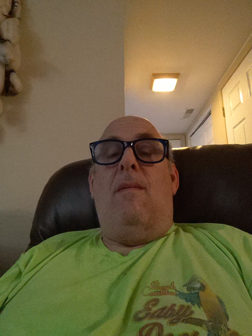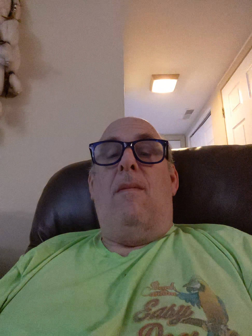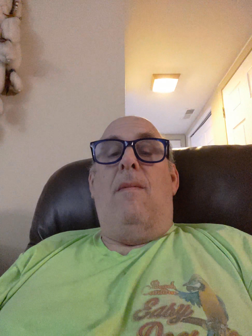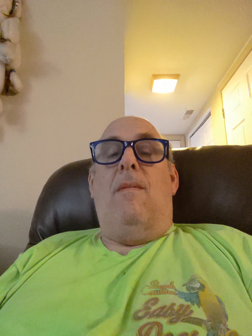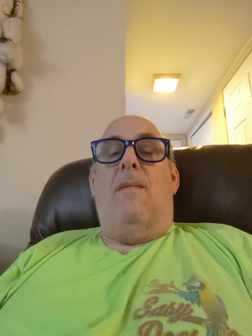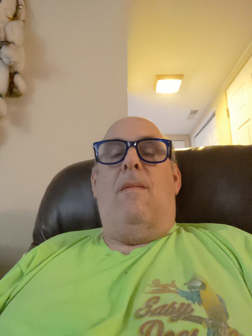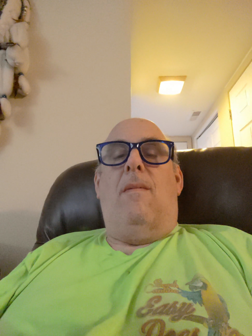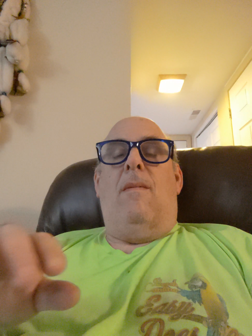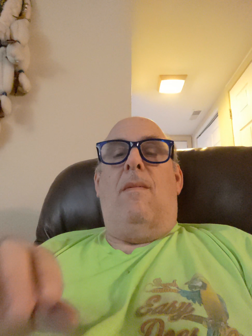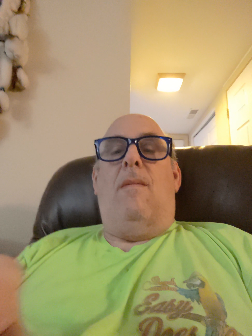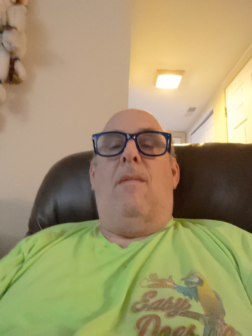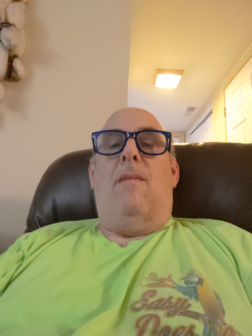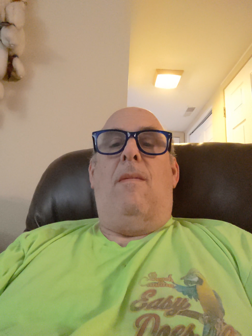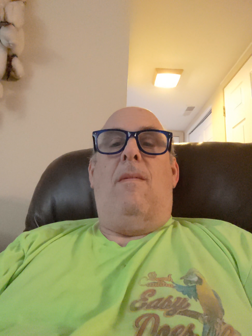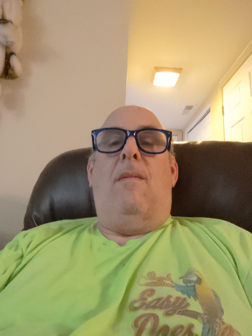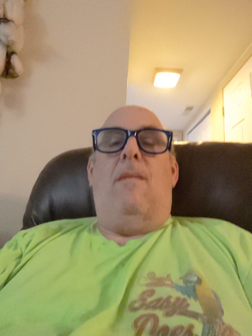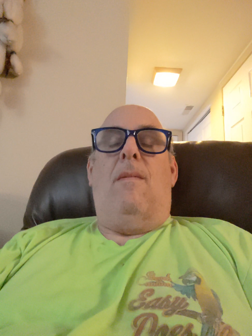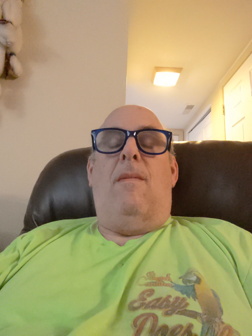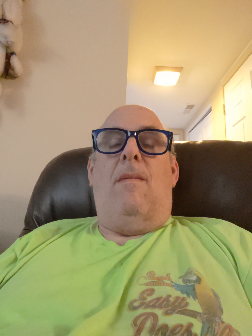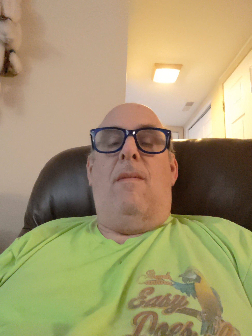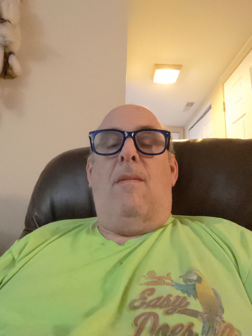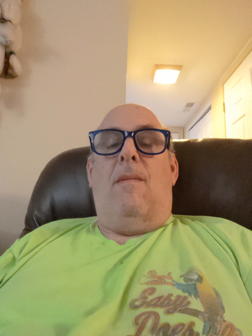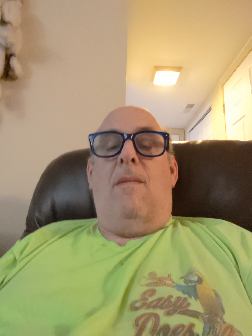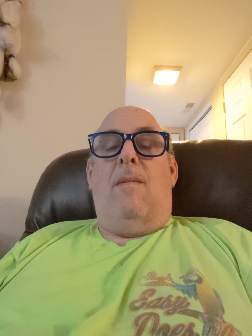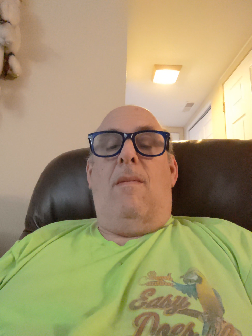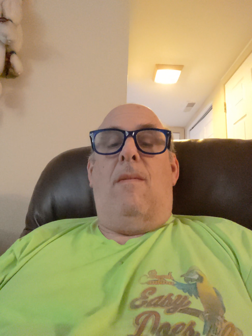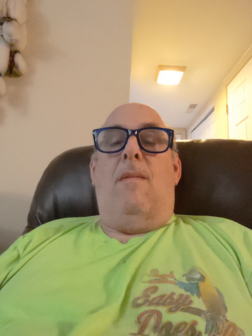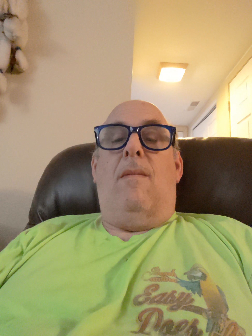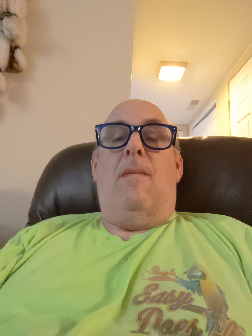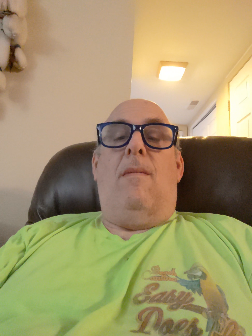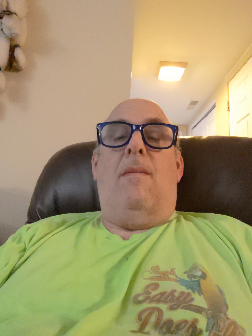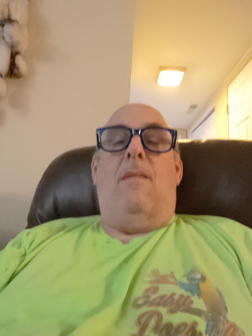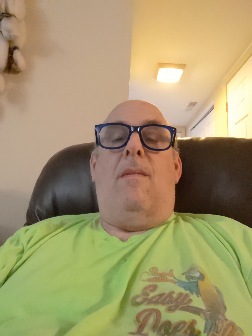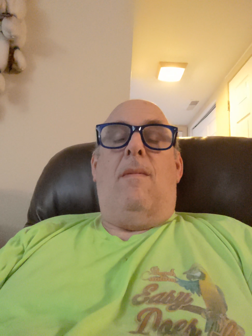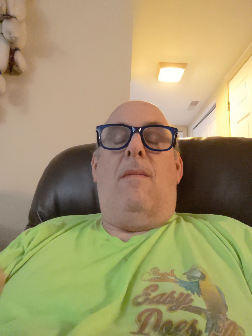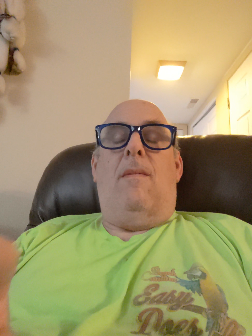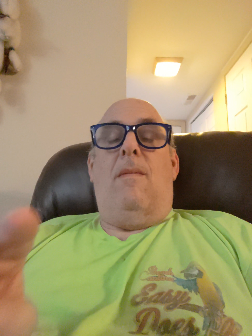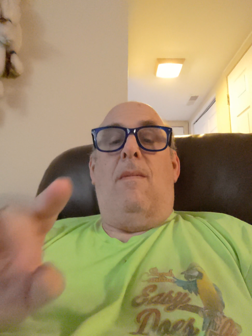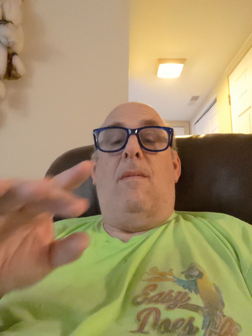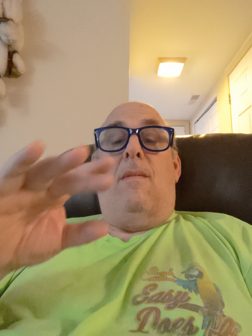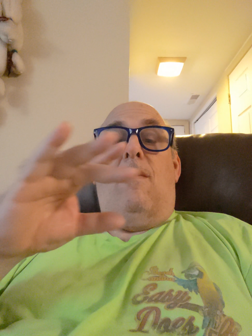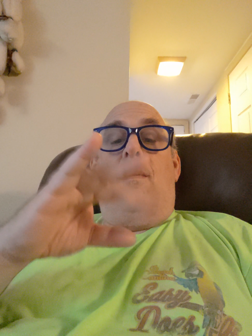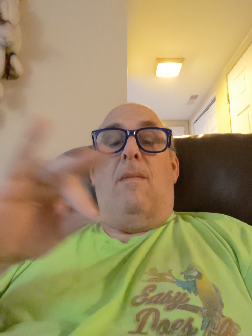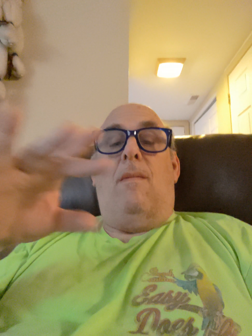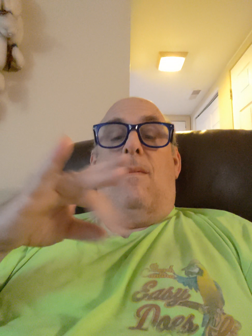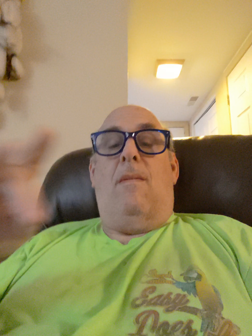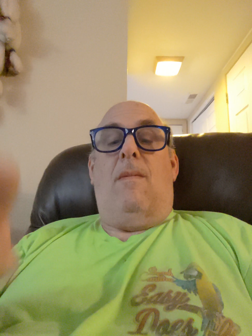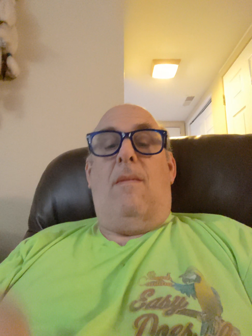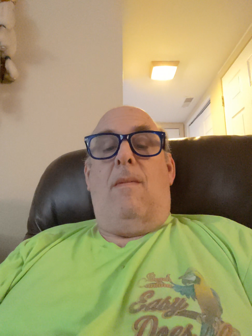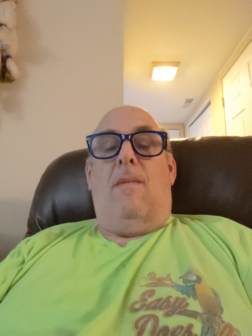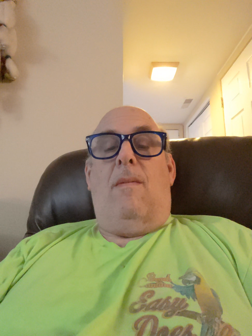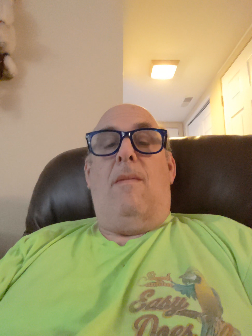story